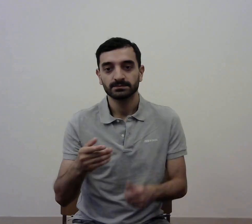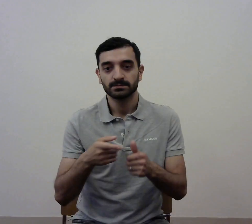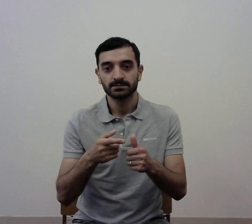ad